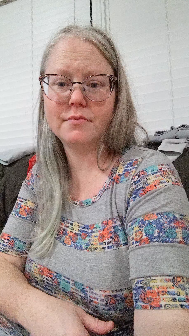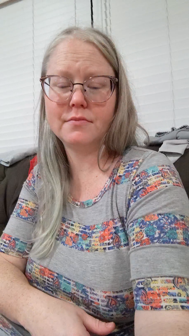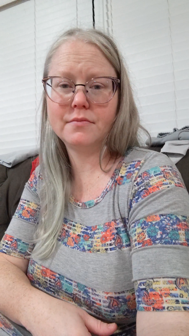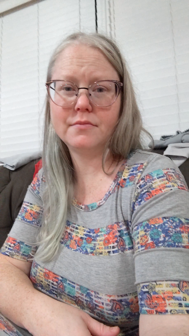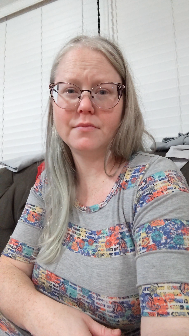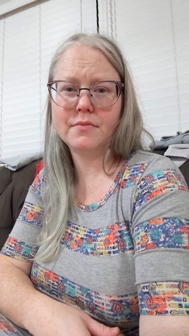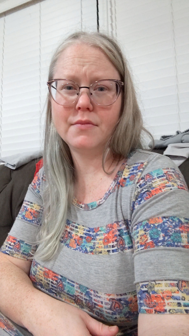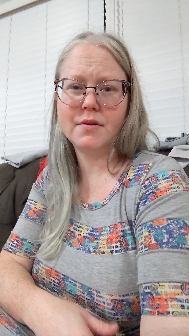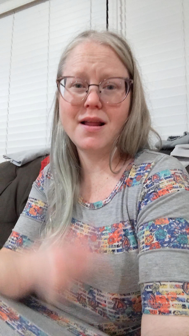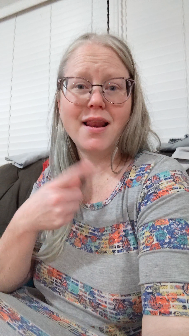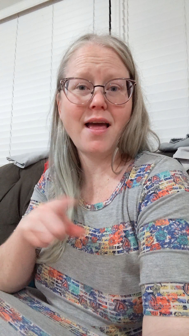knife